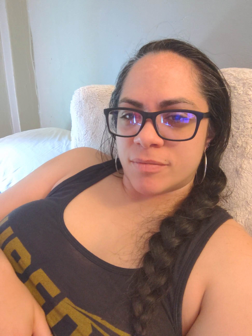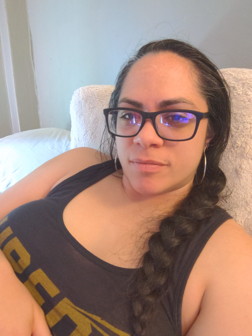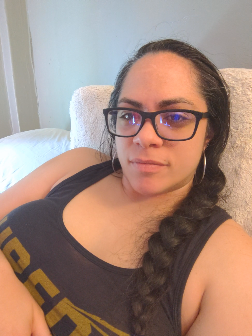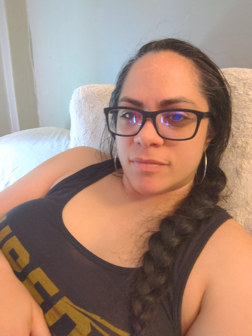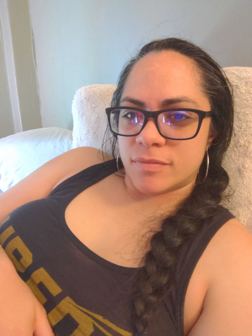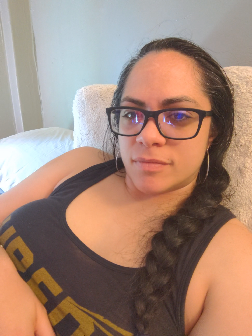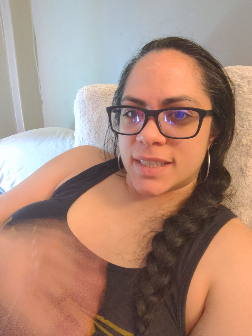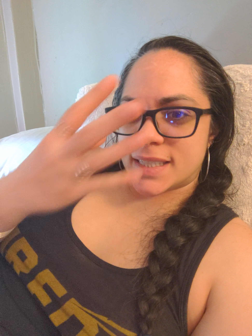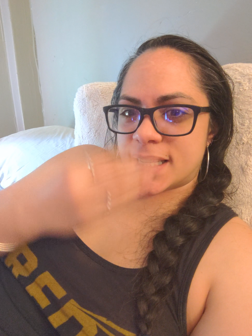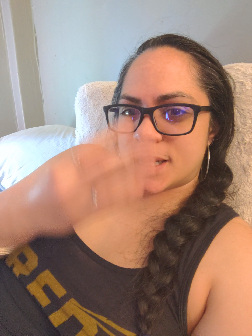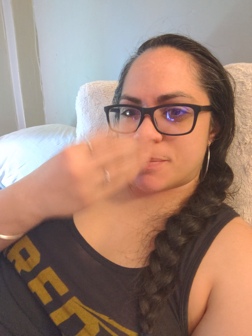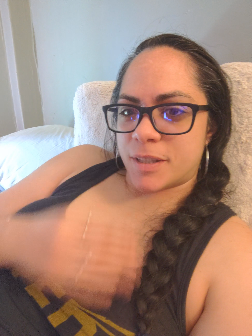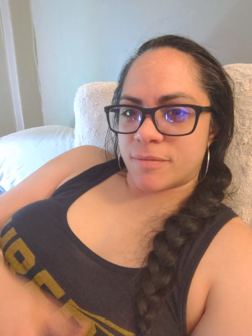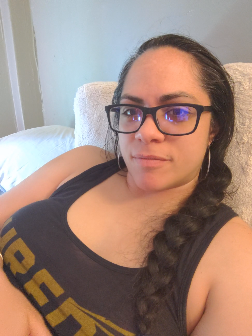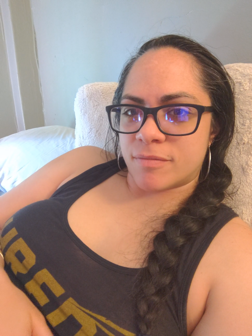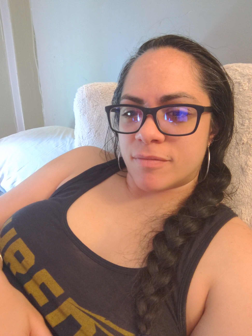sleepy